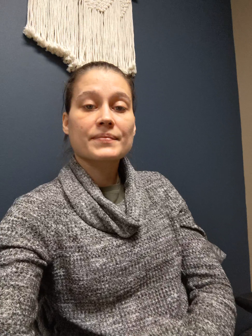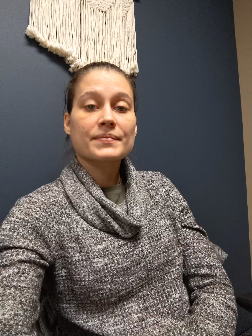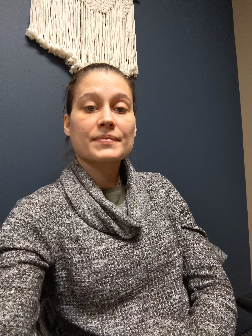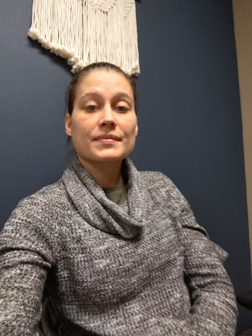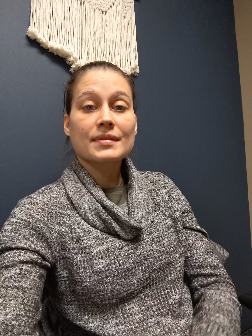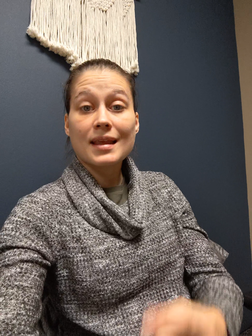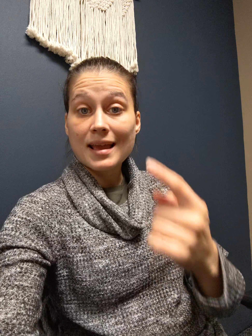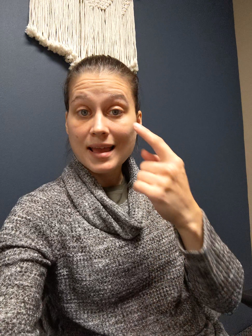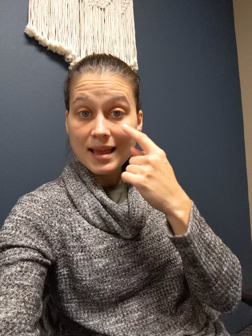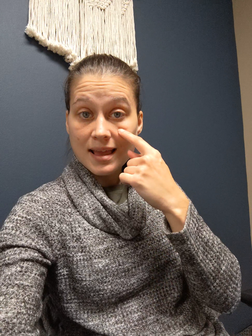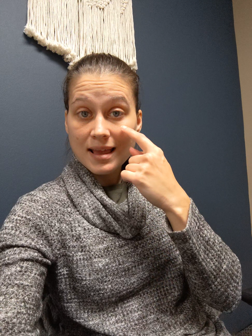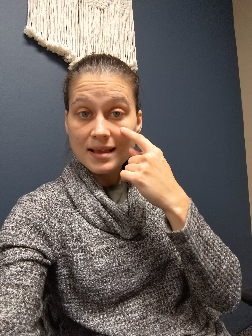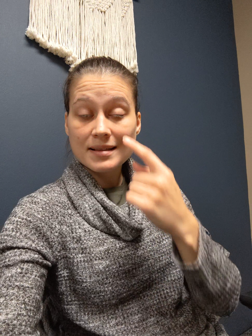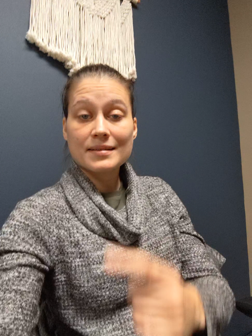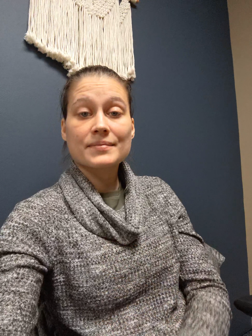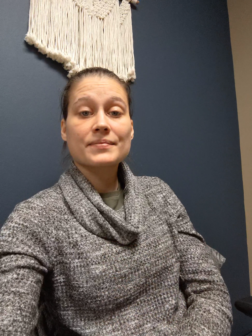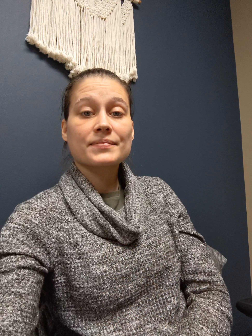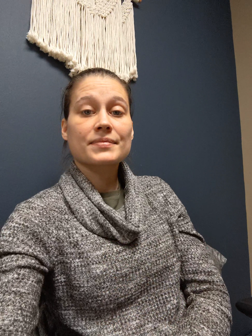eye